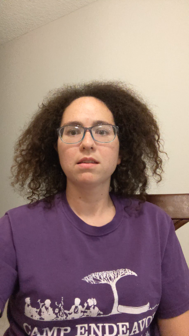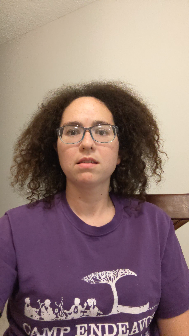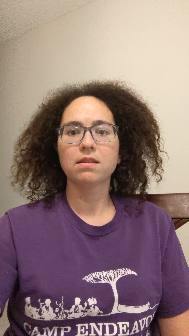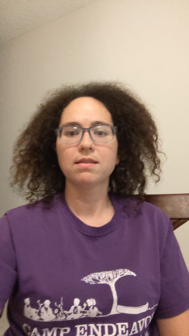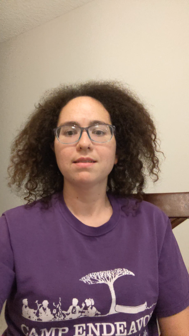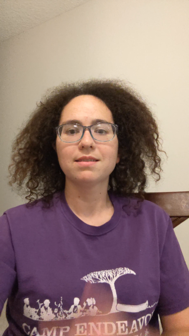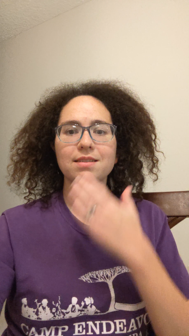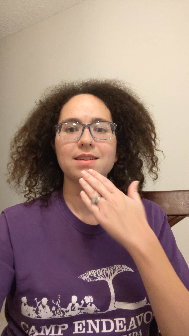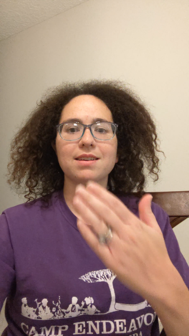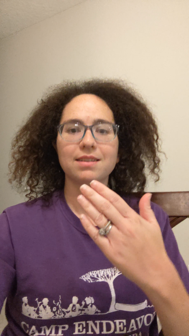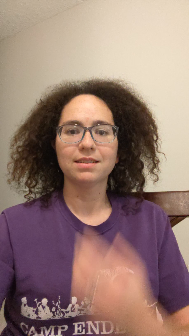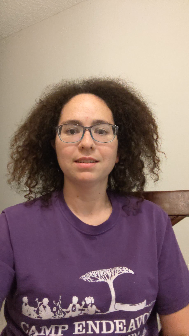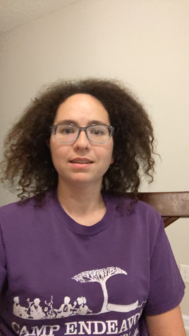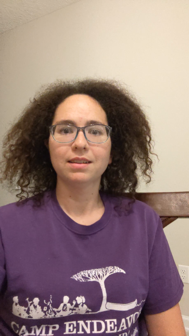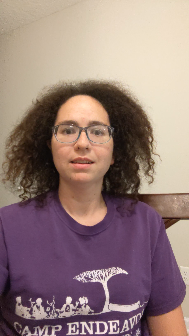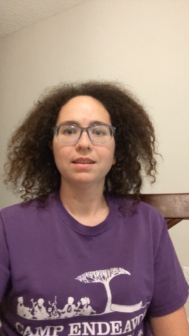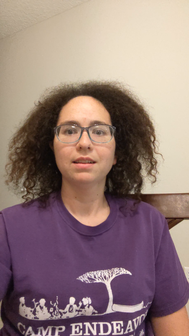good